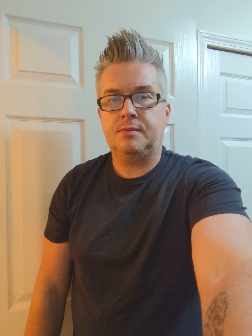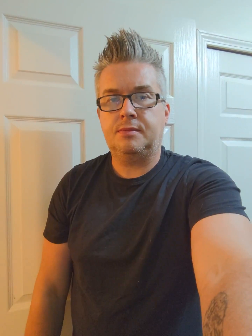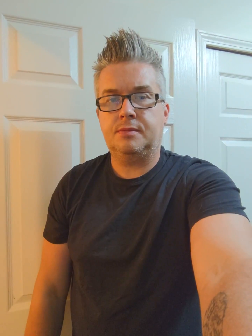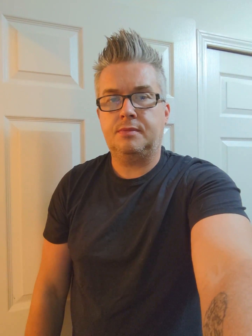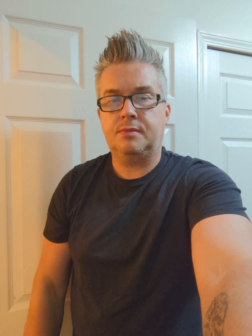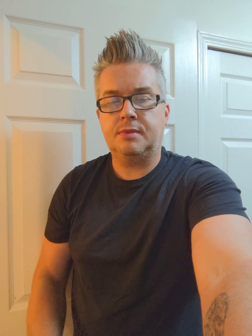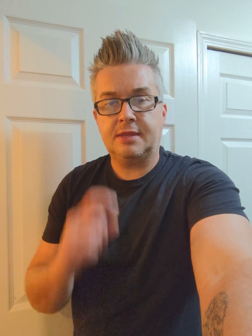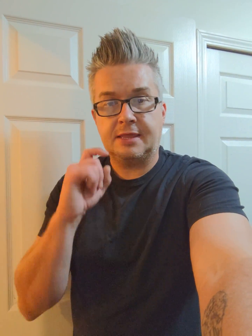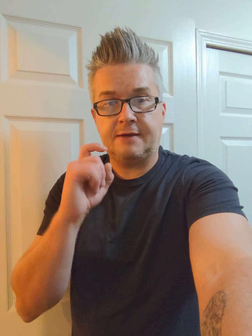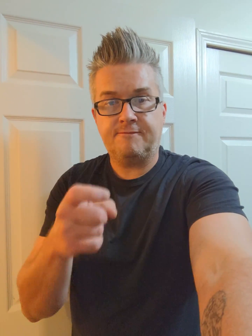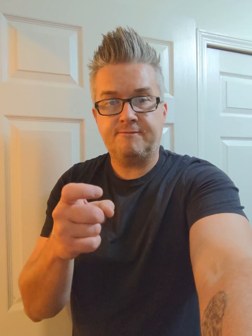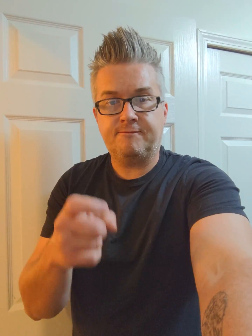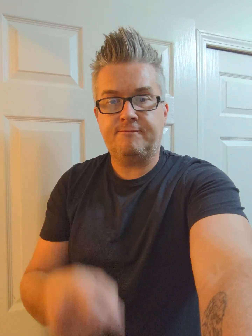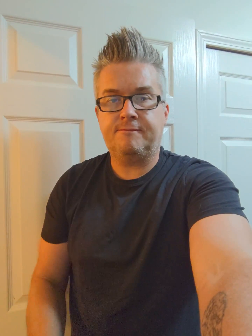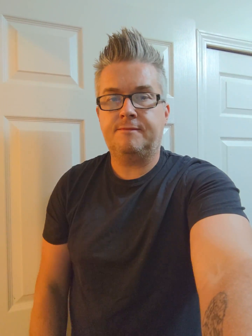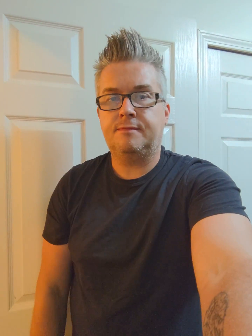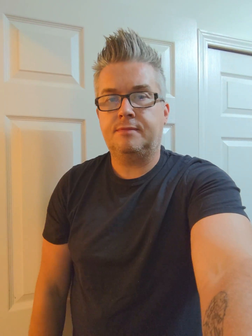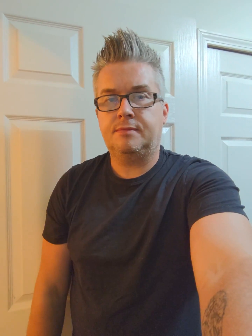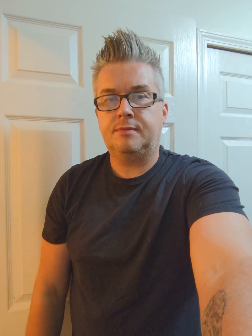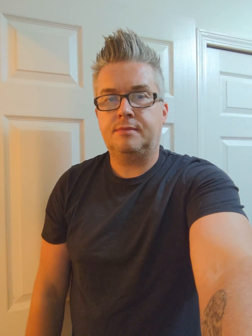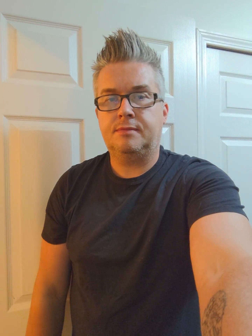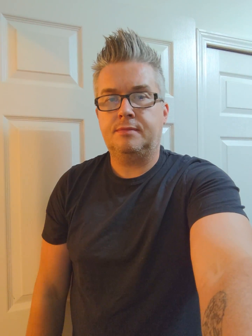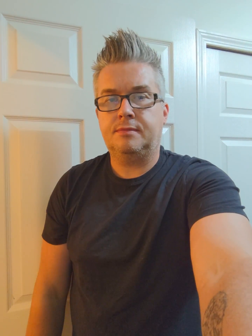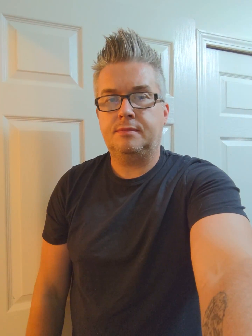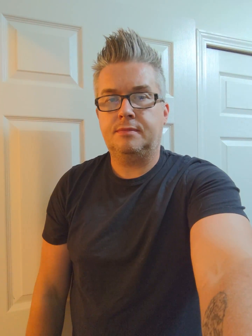present